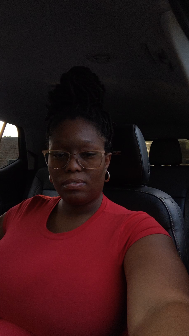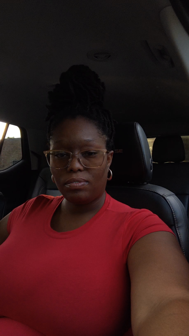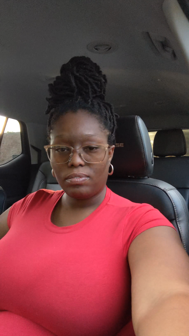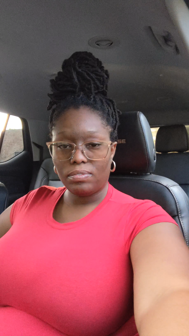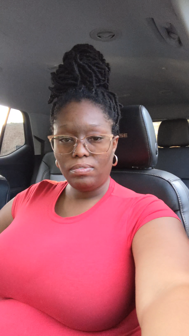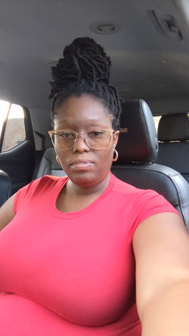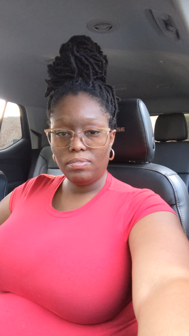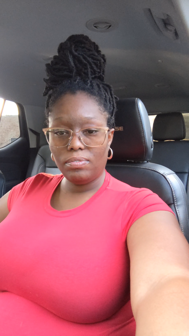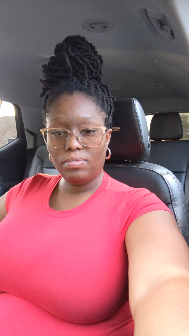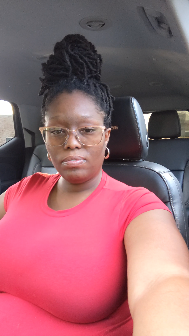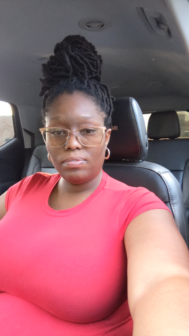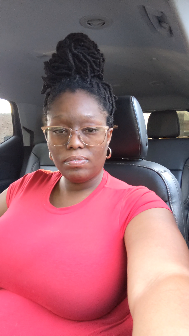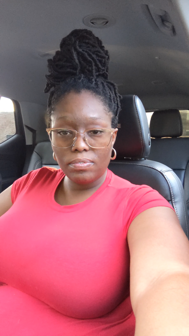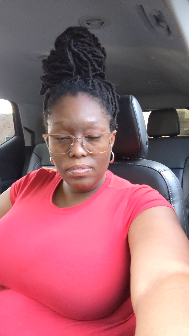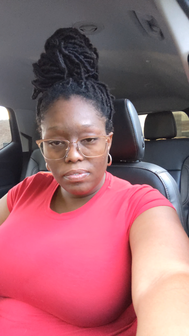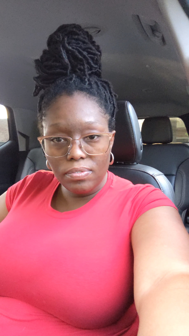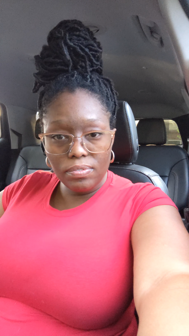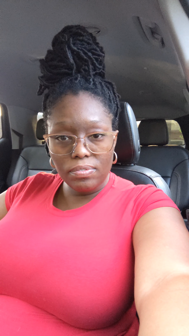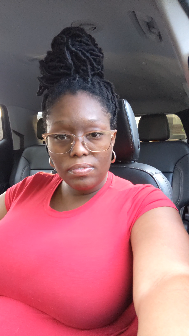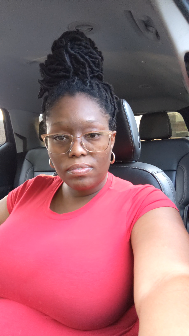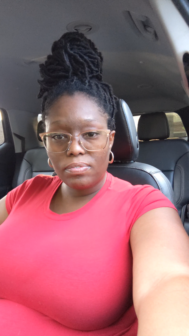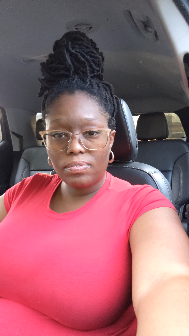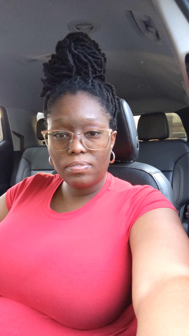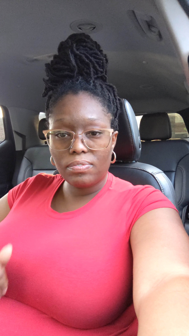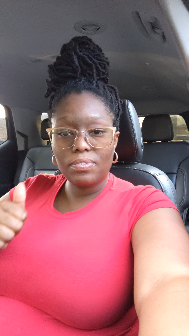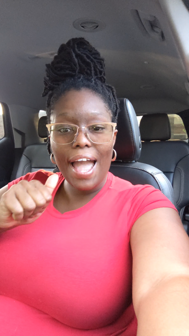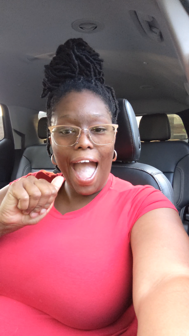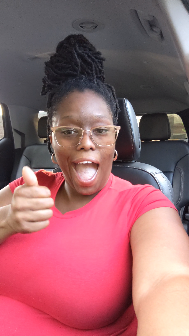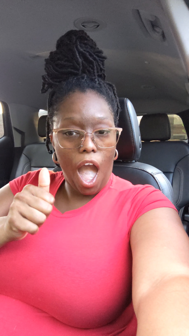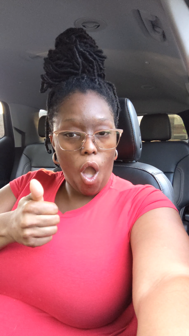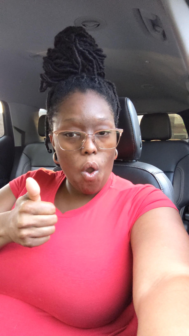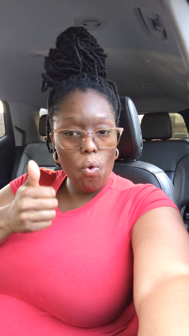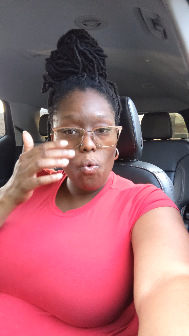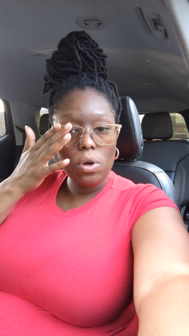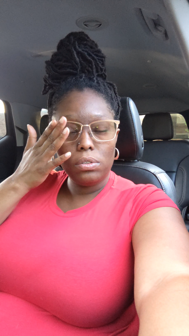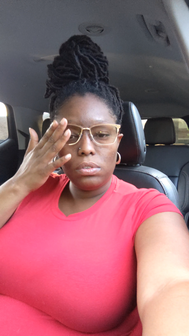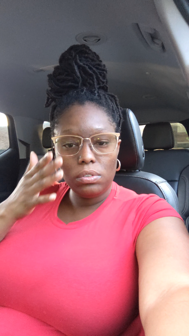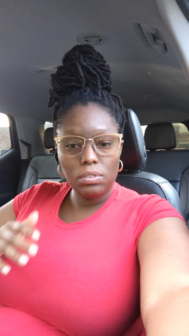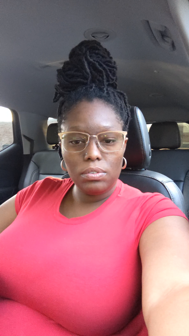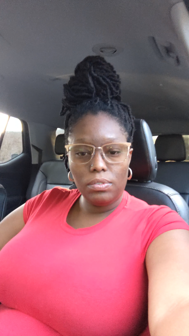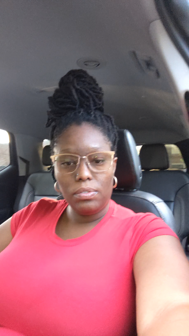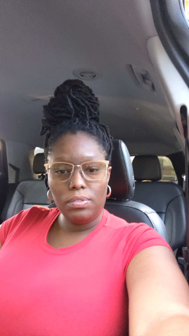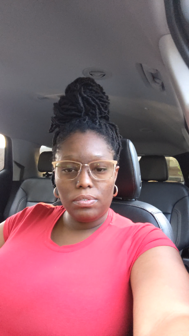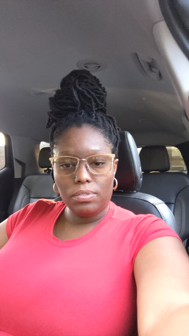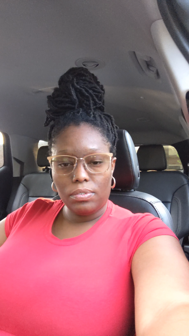how